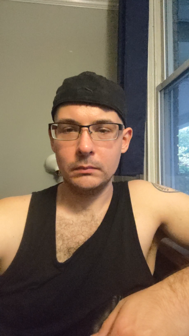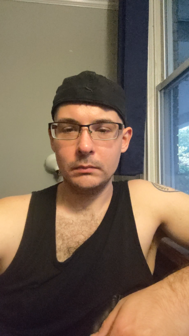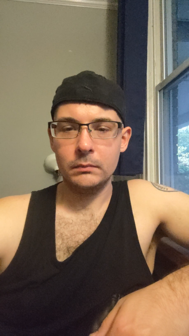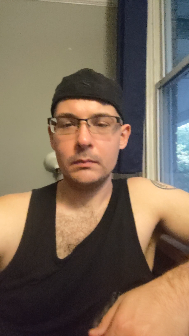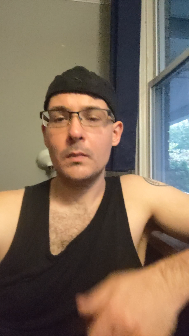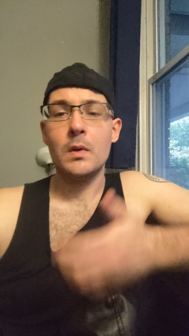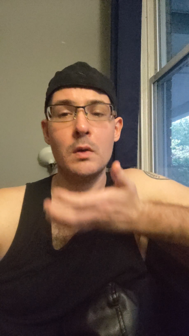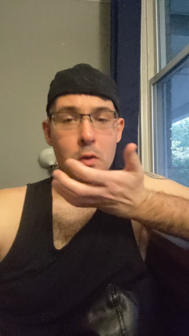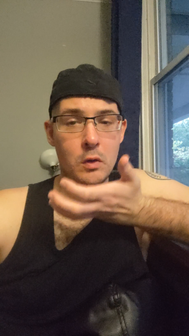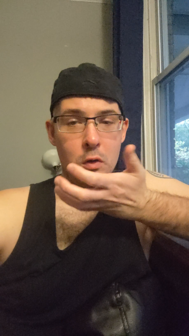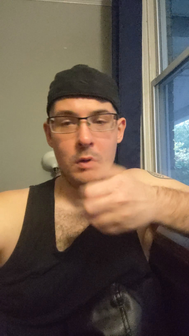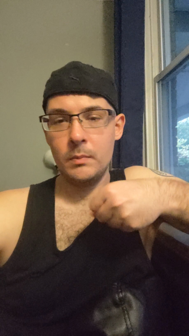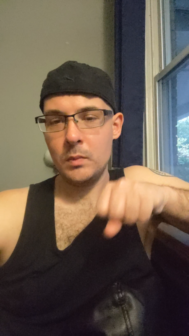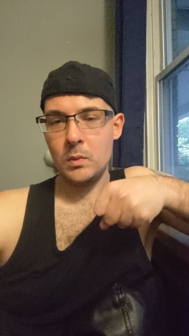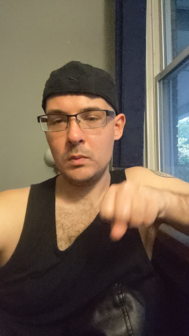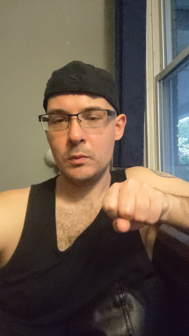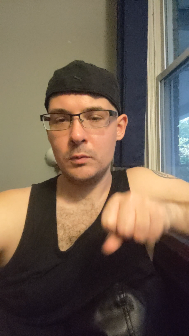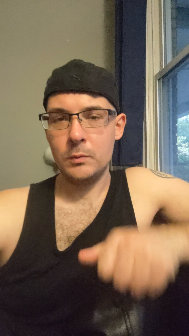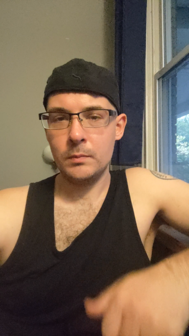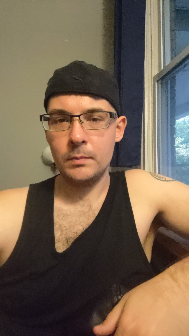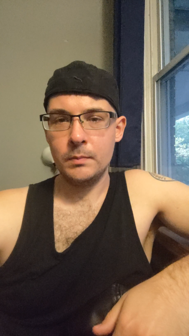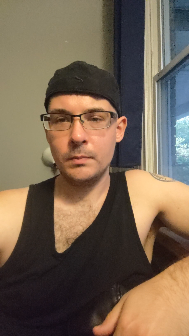lawn mower